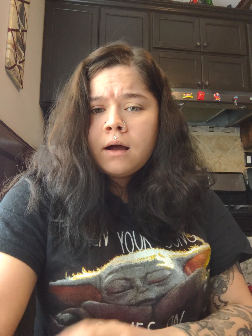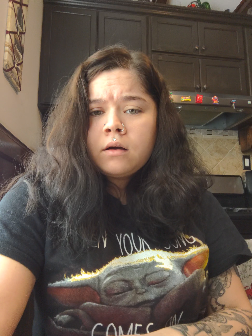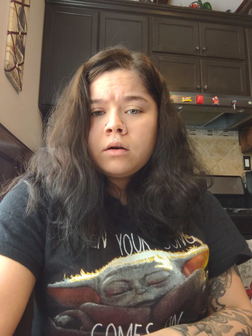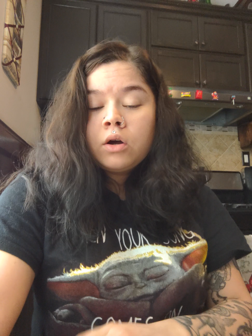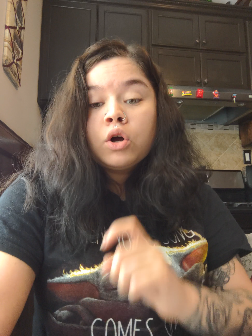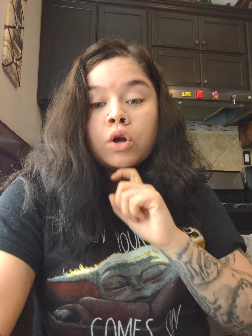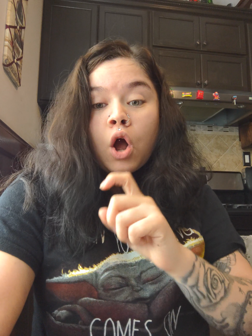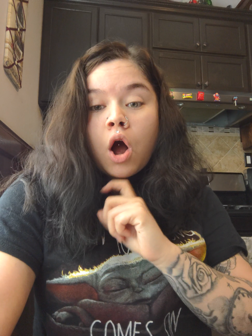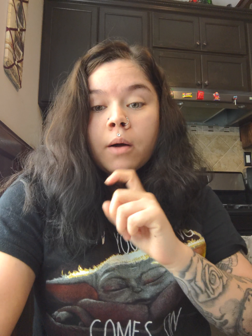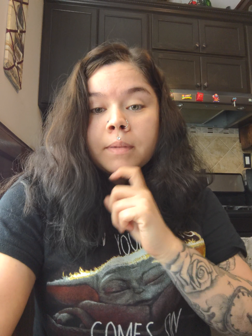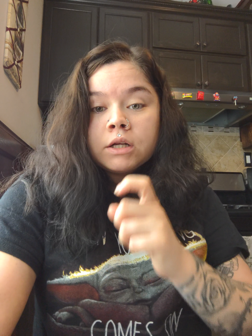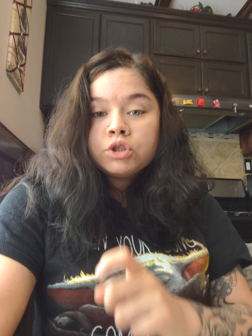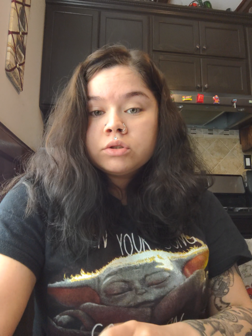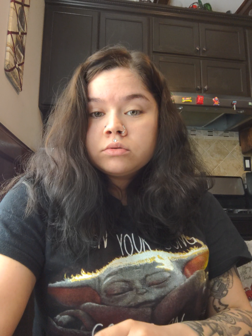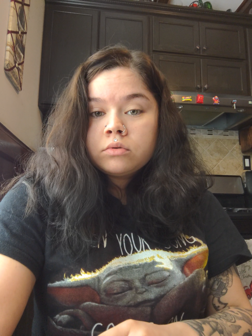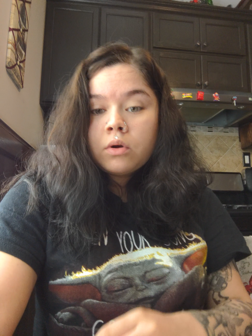garbage